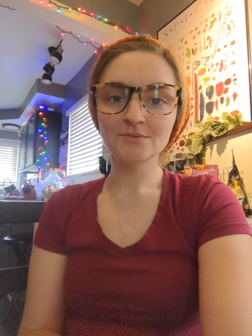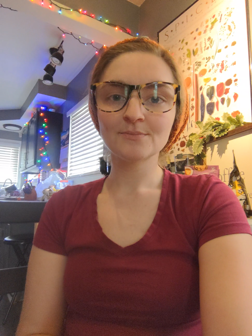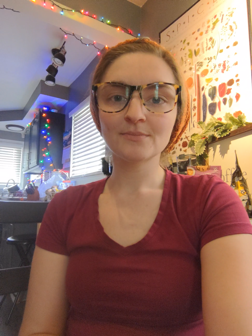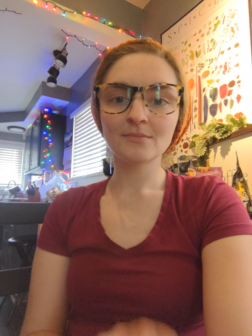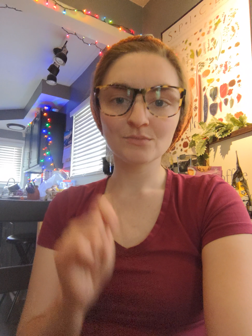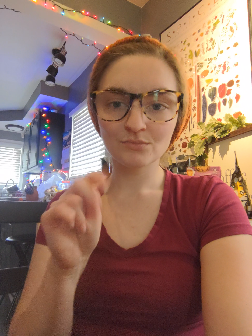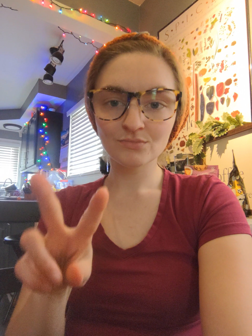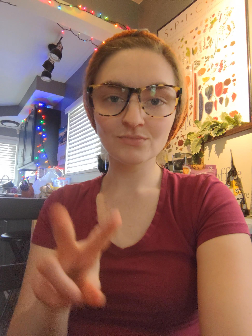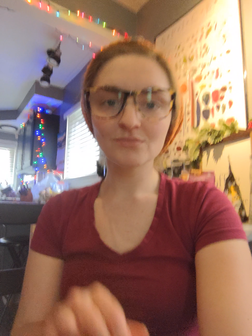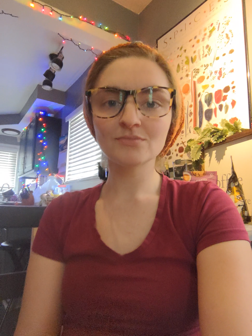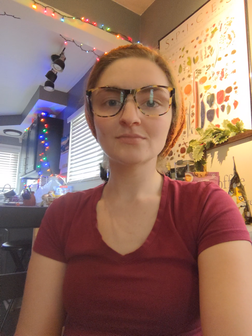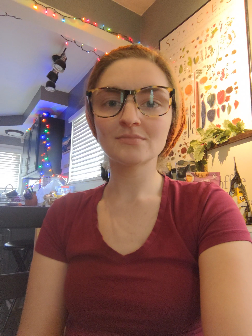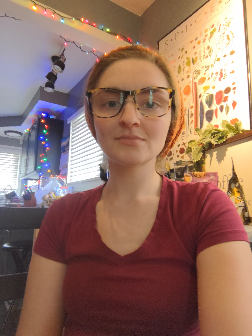TV